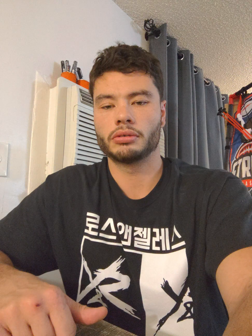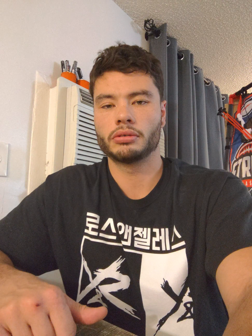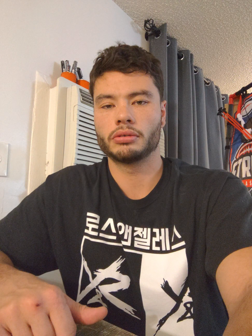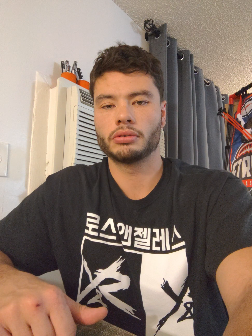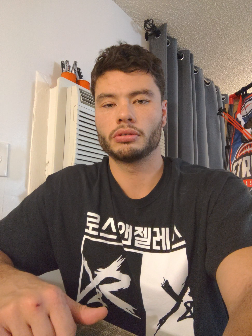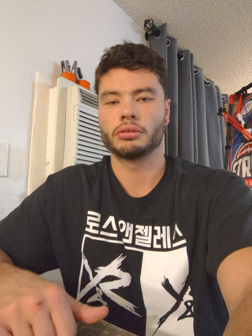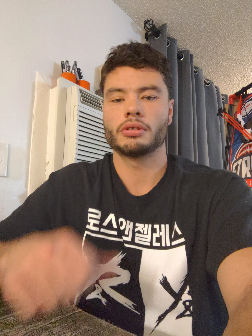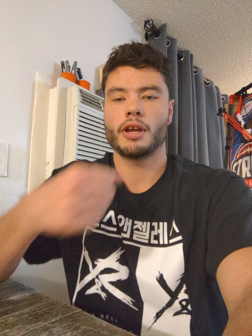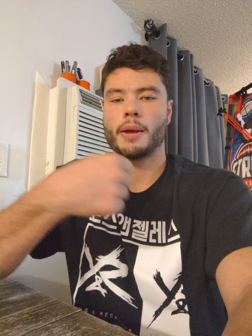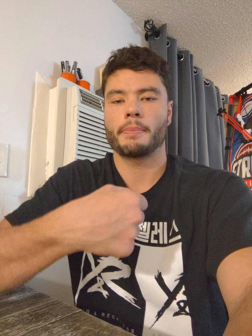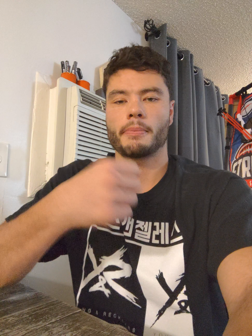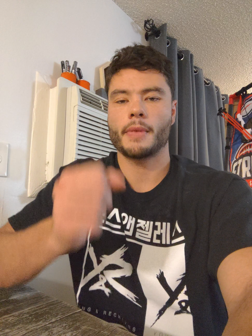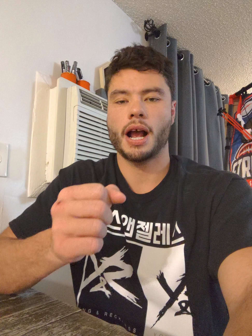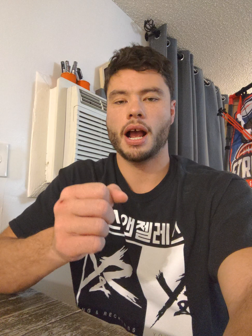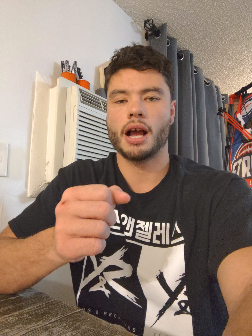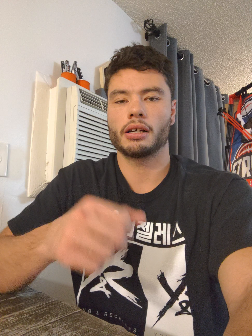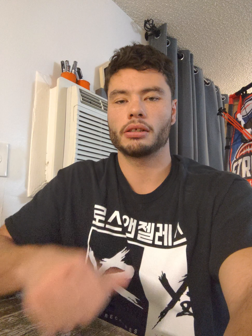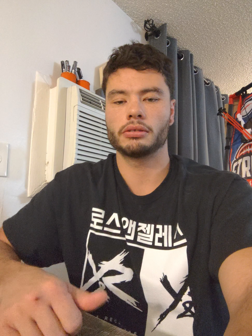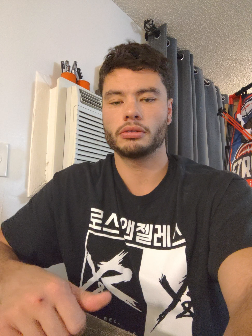make